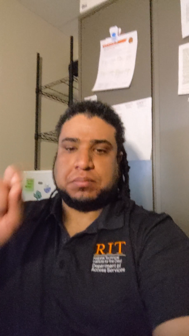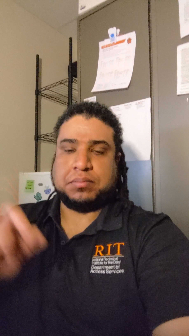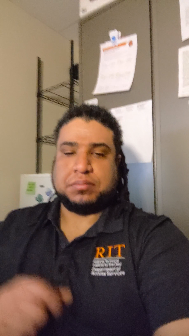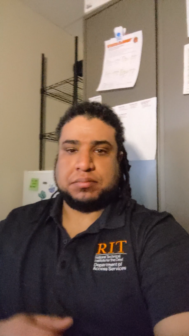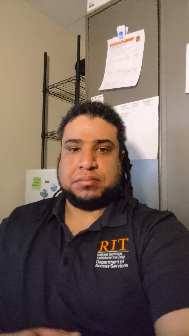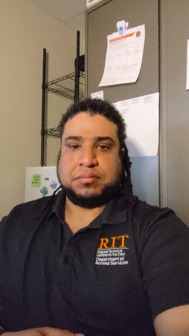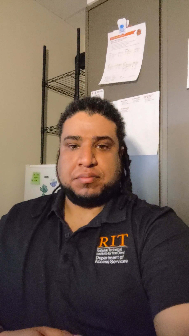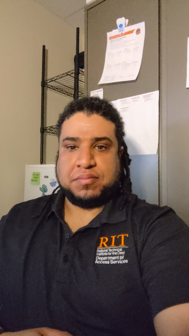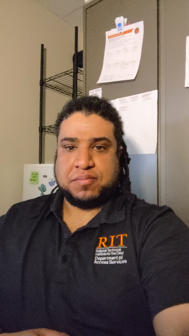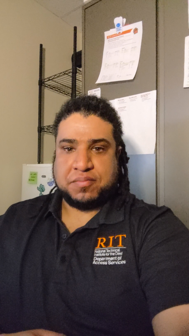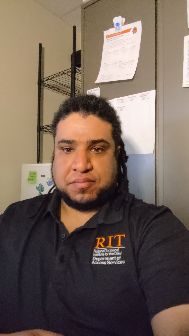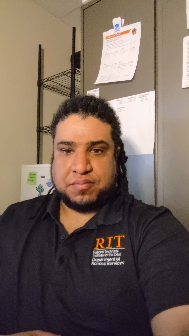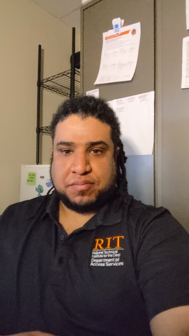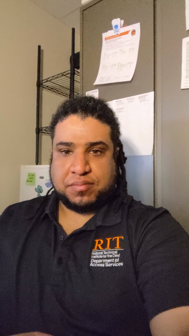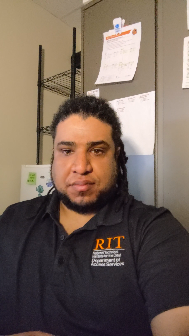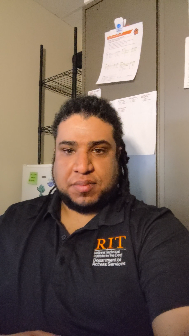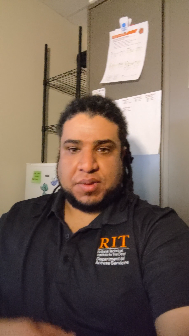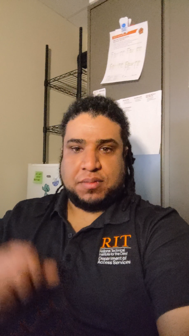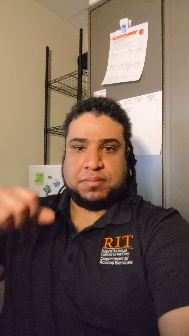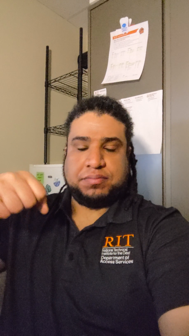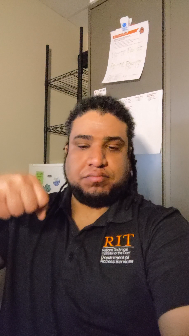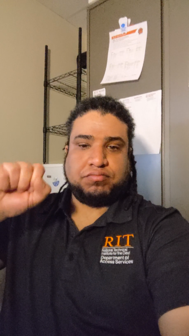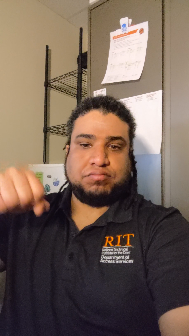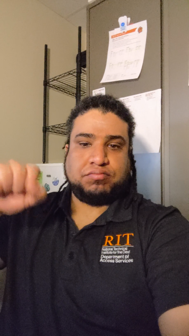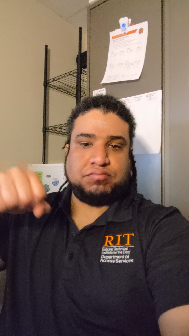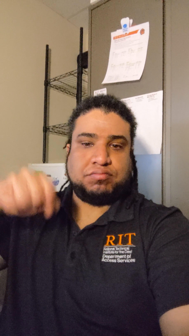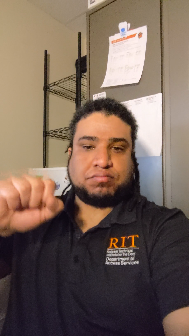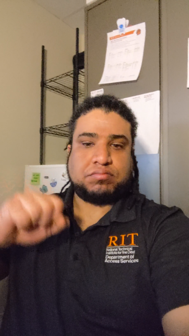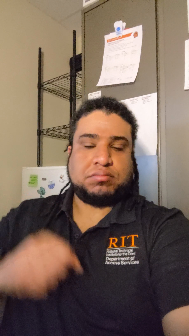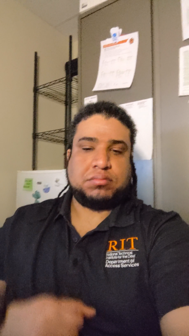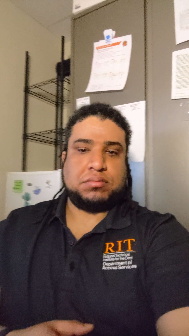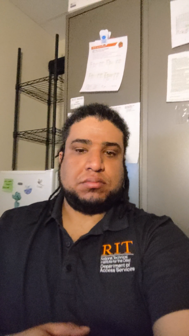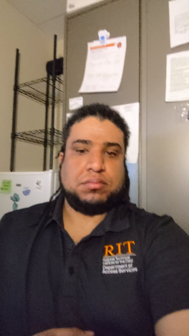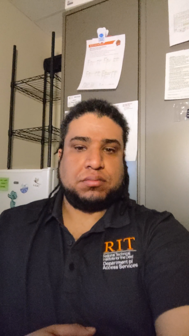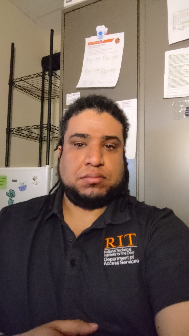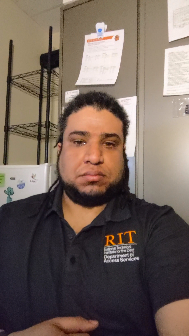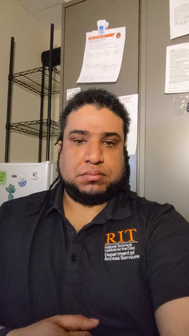motorcycle